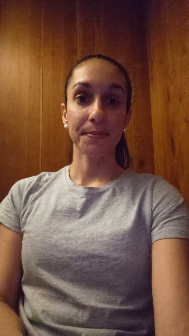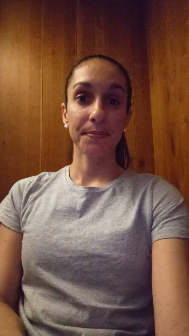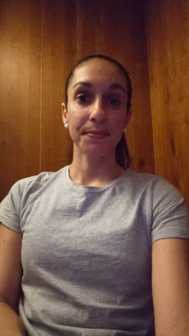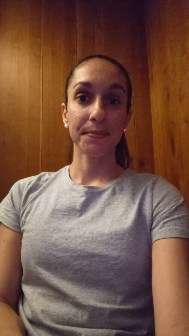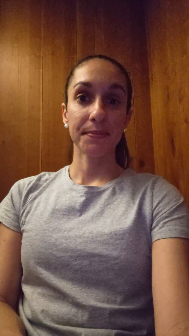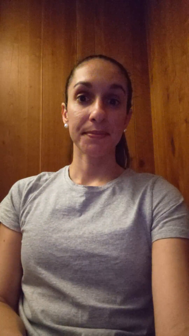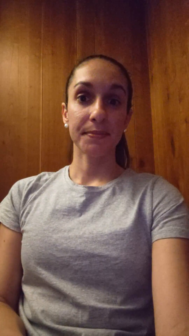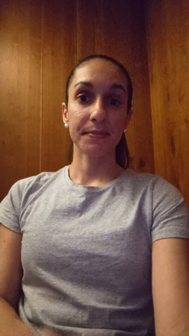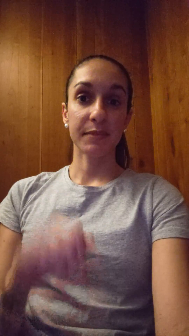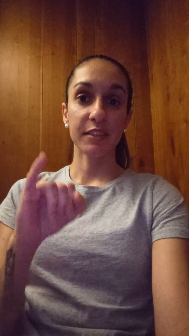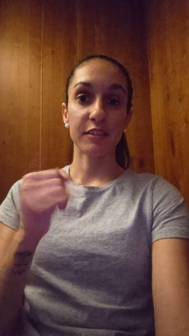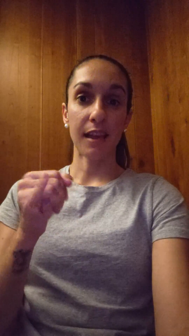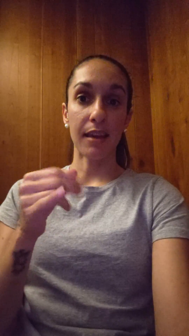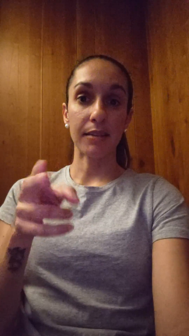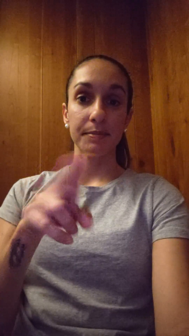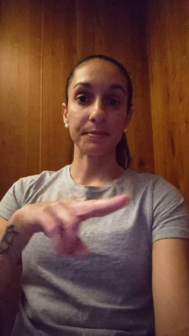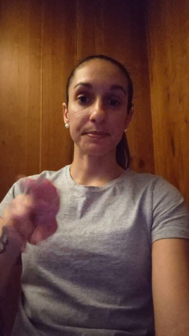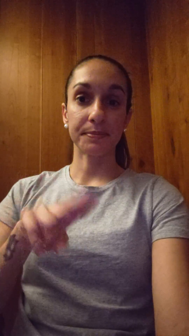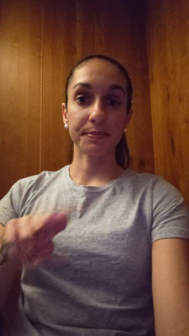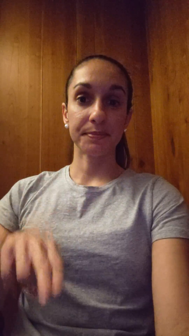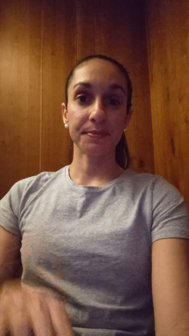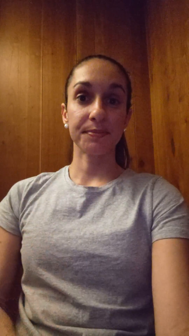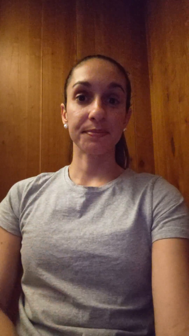jelly